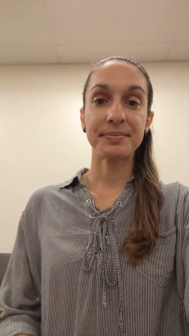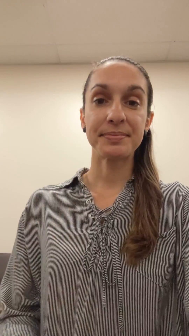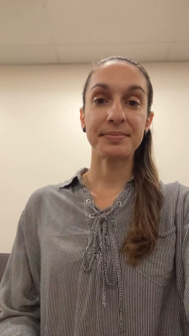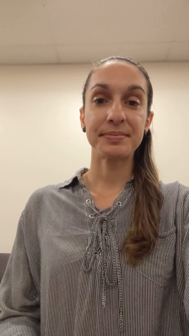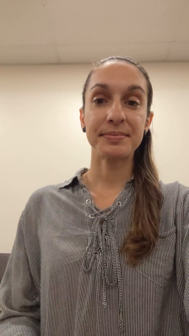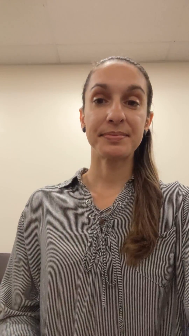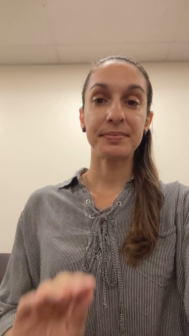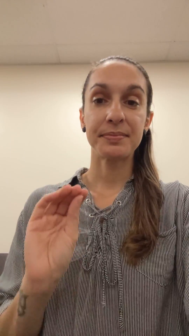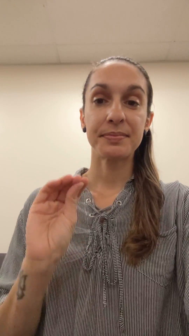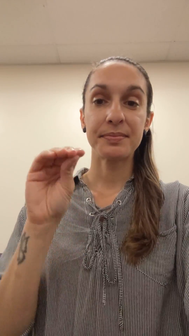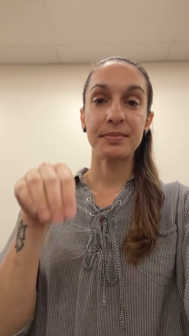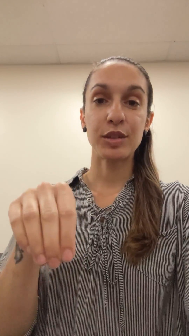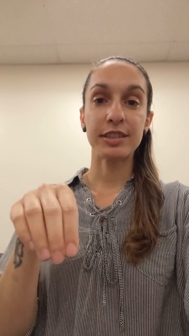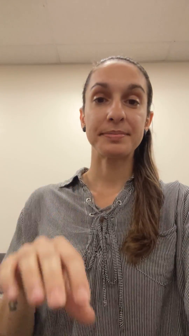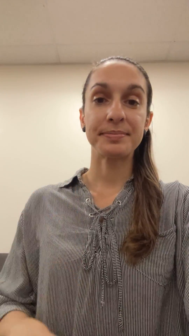put